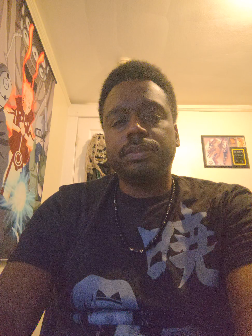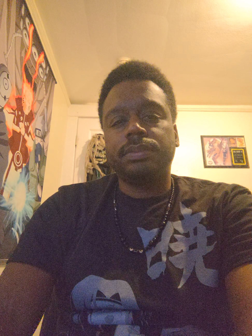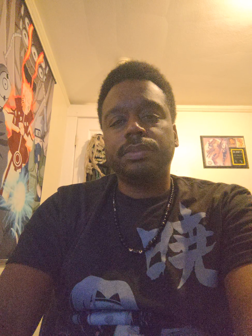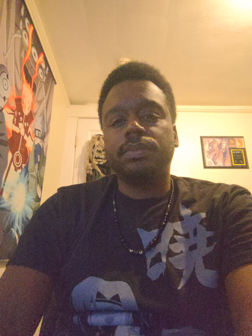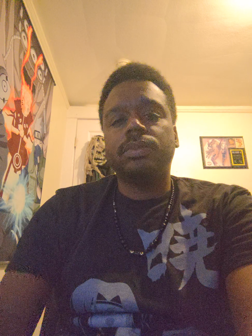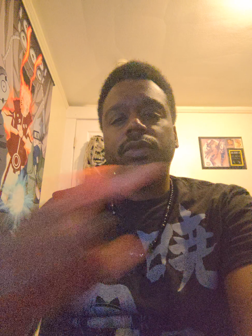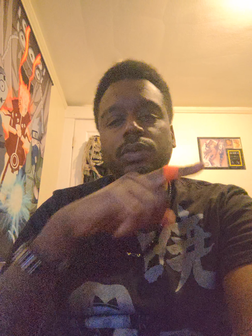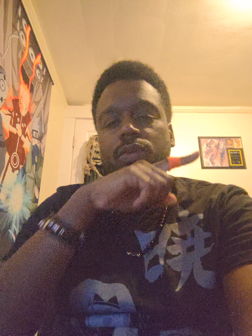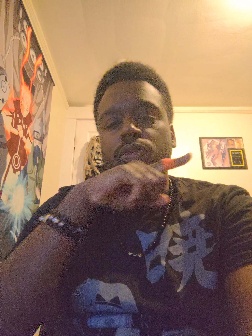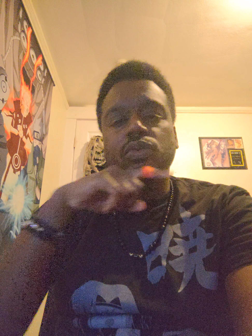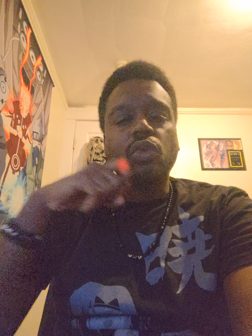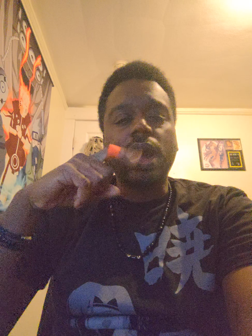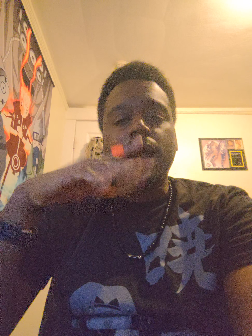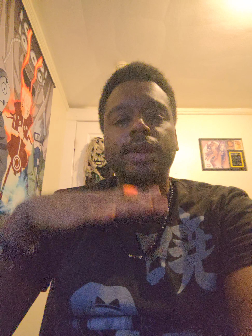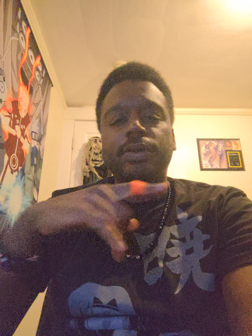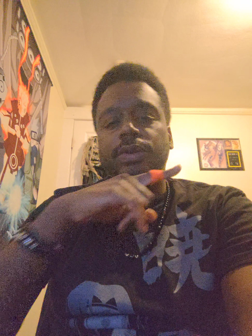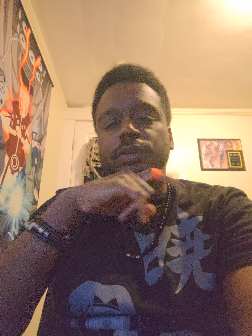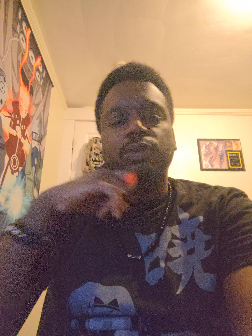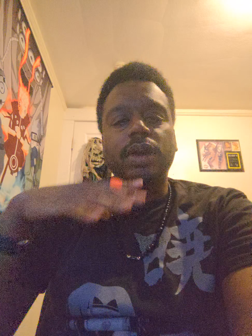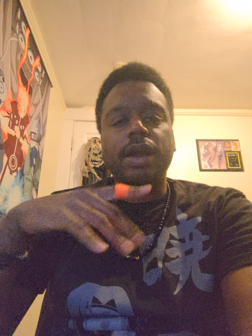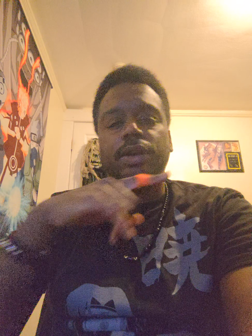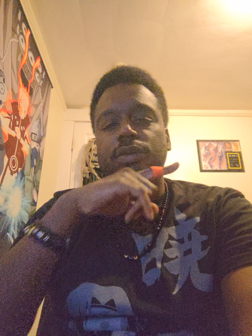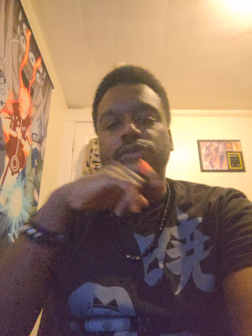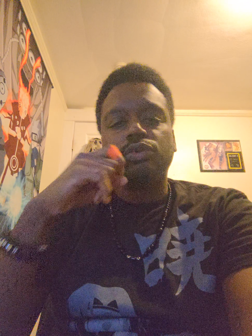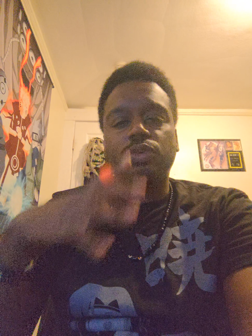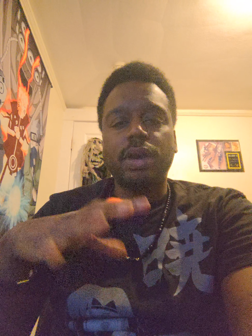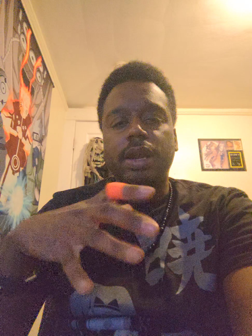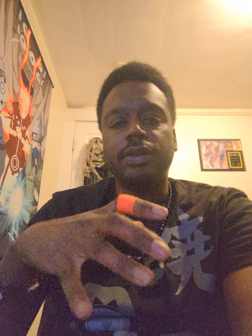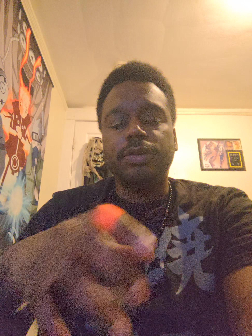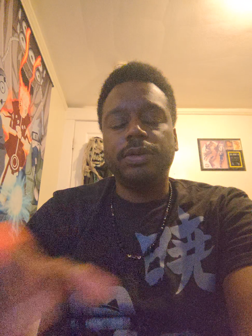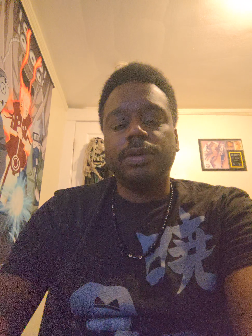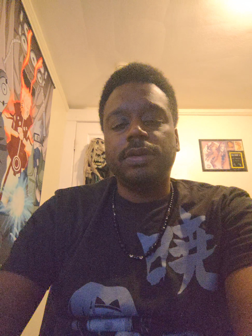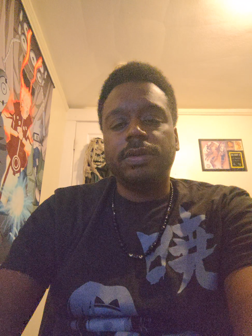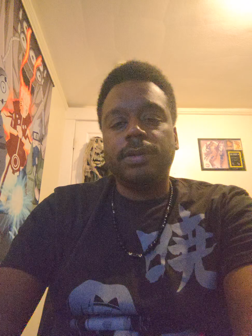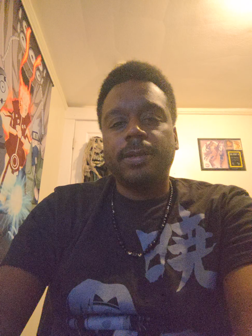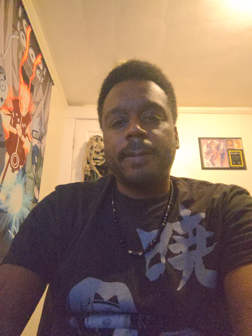dryer